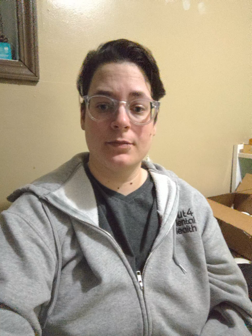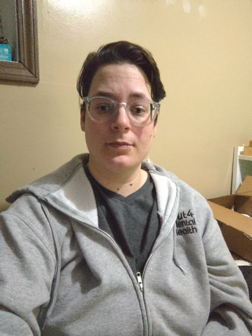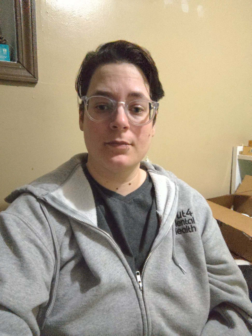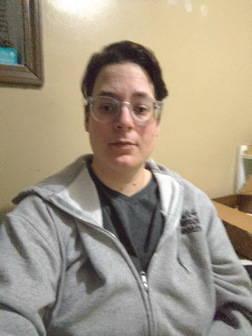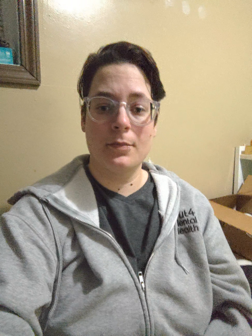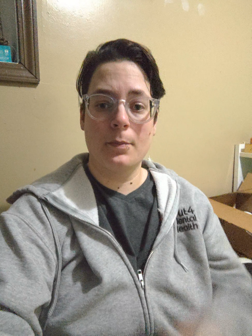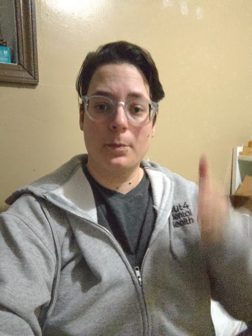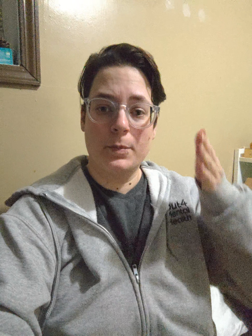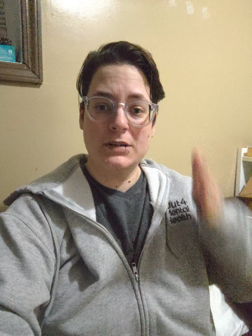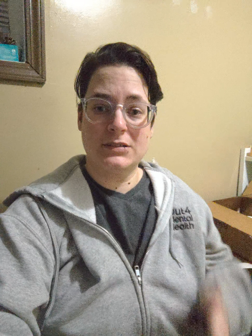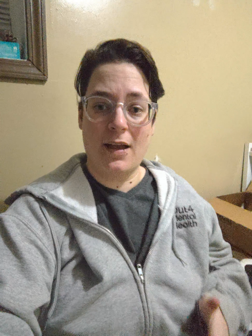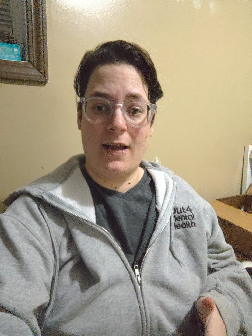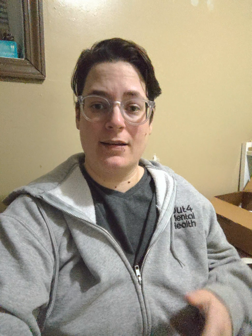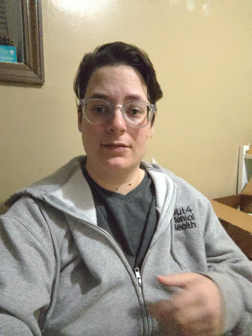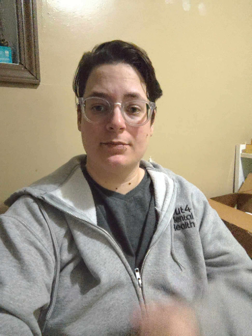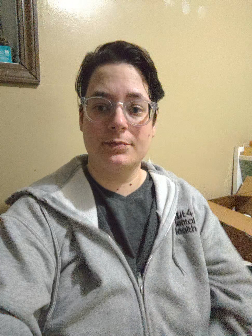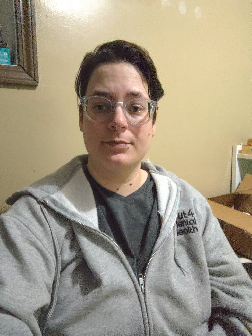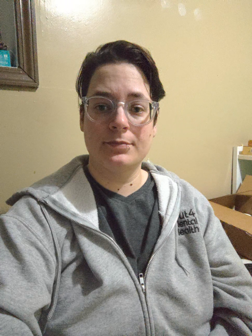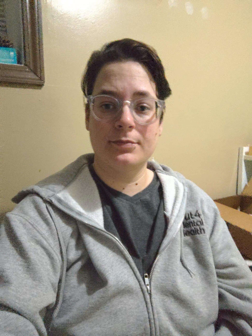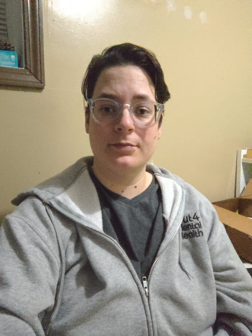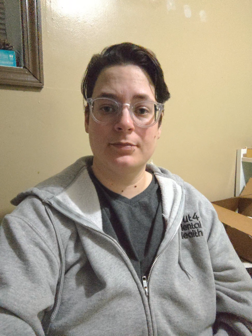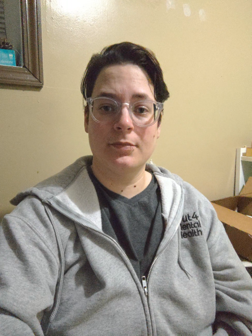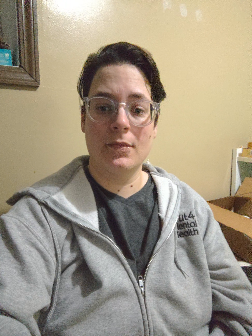beside